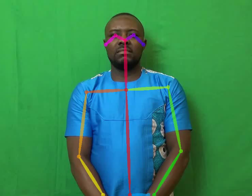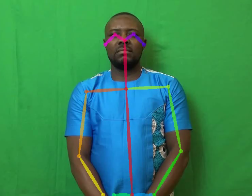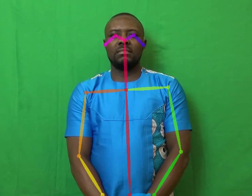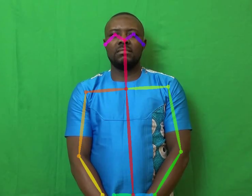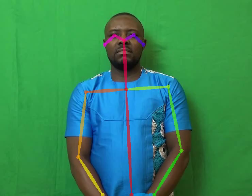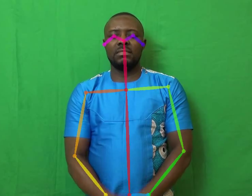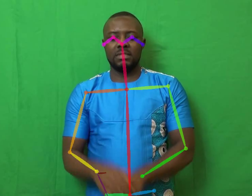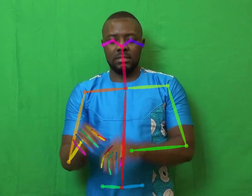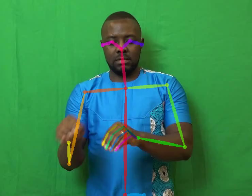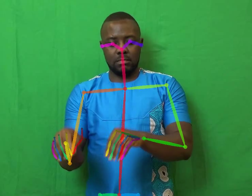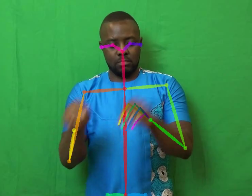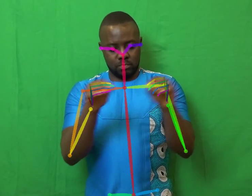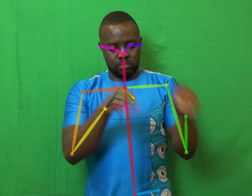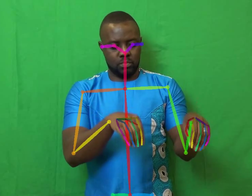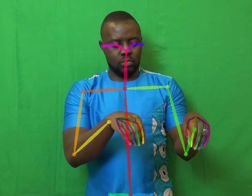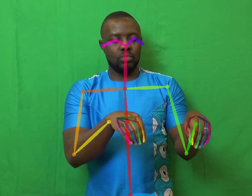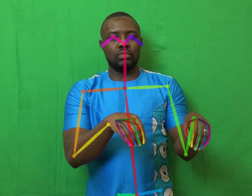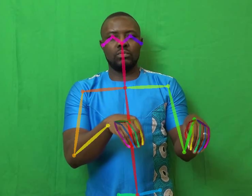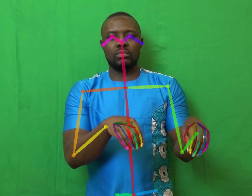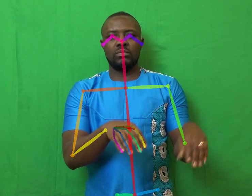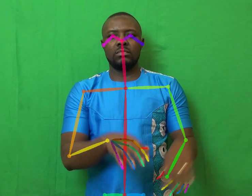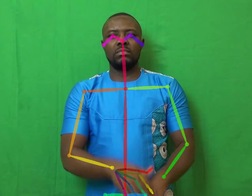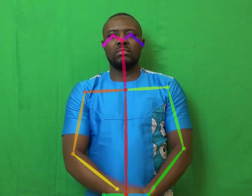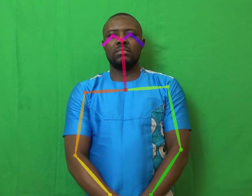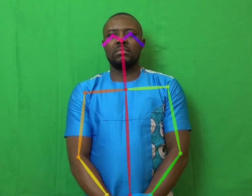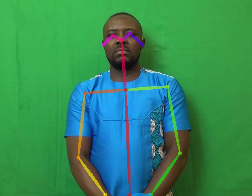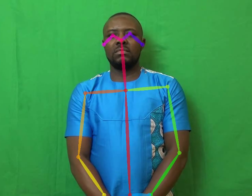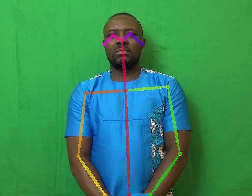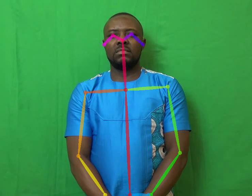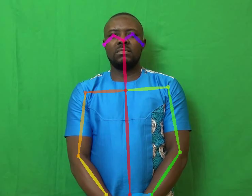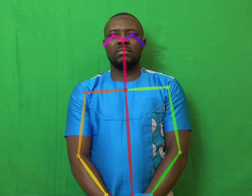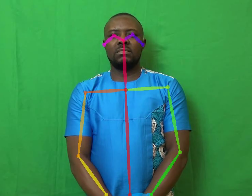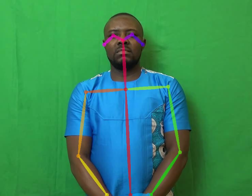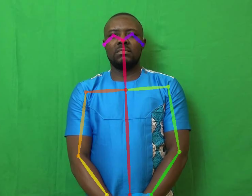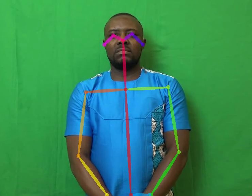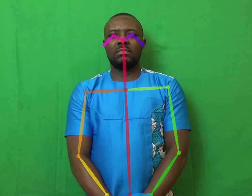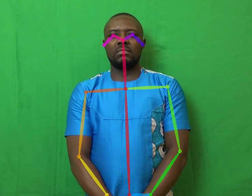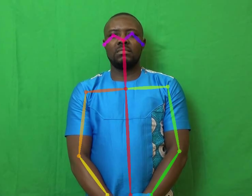put